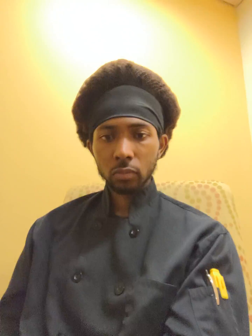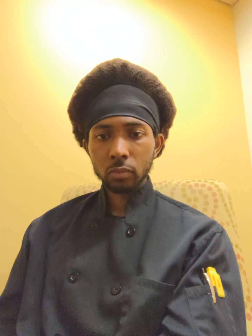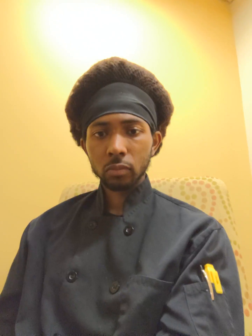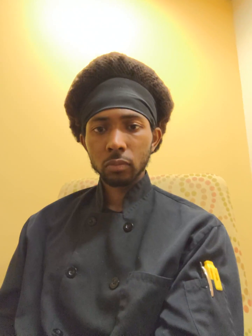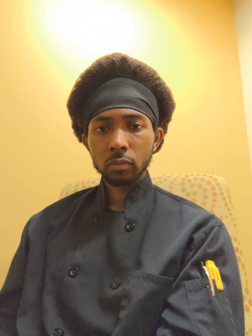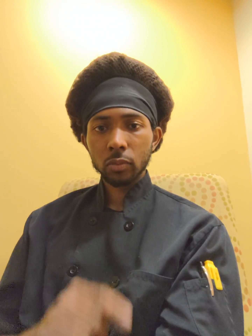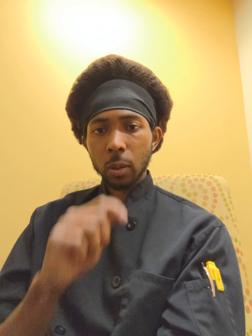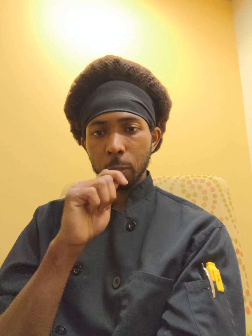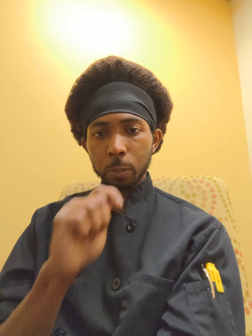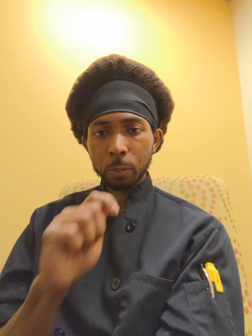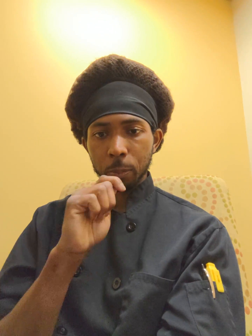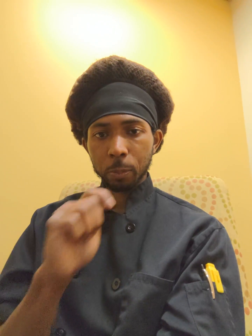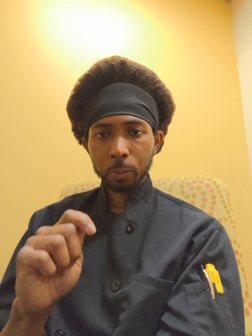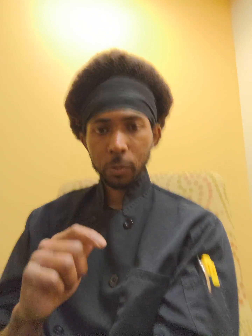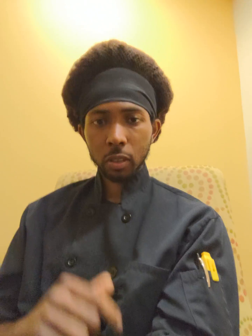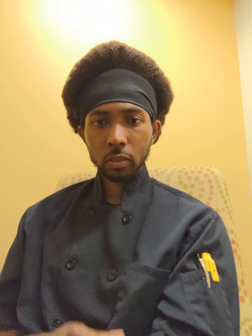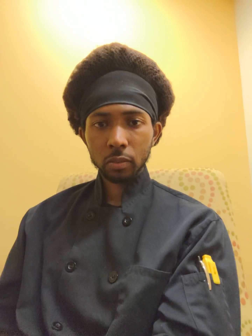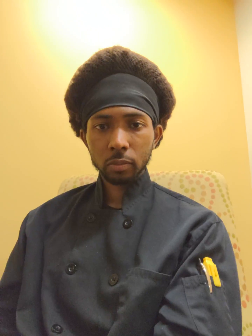popsicle